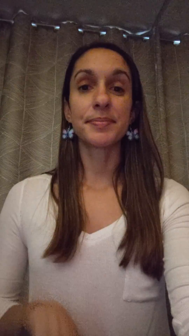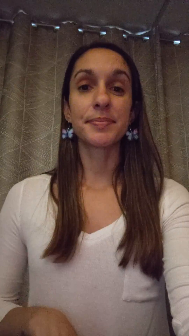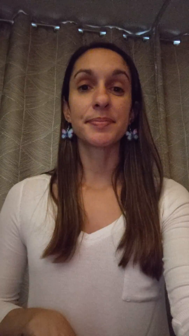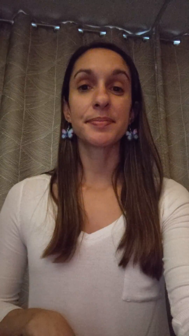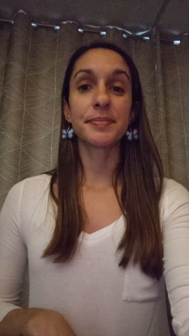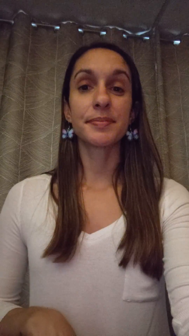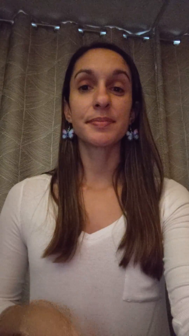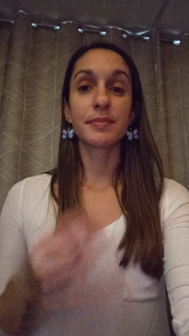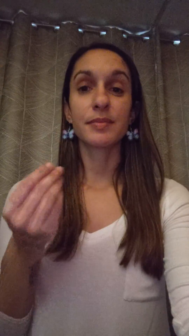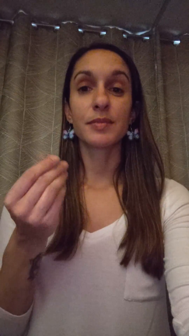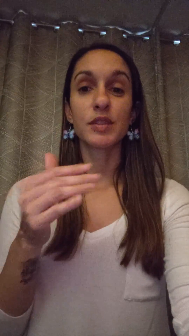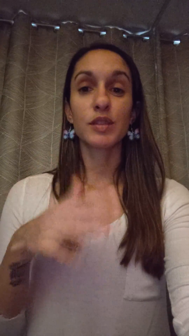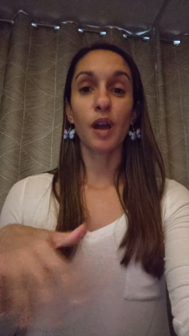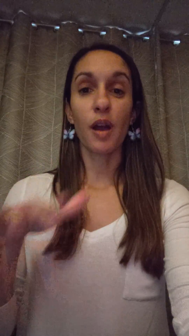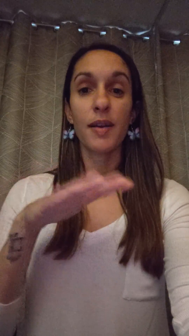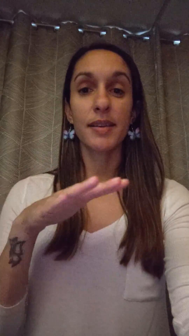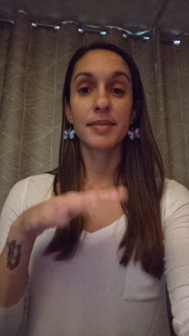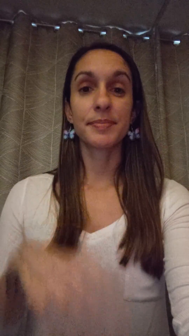garden